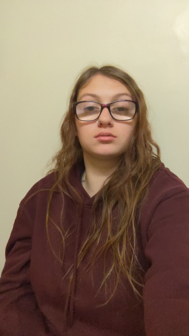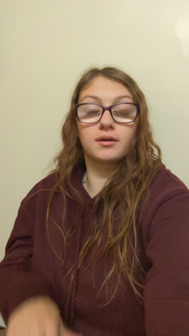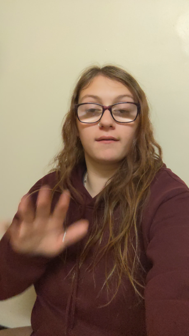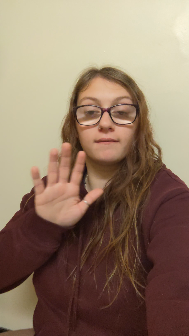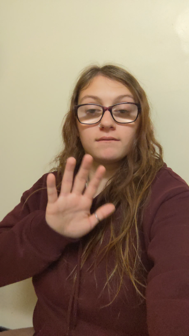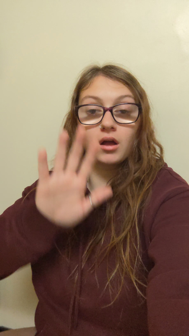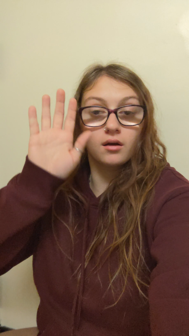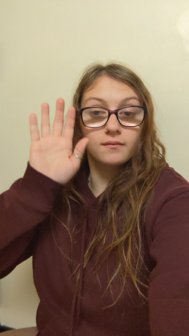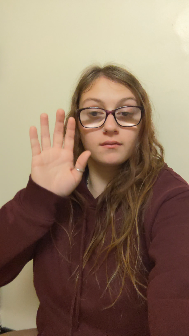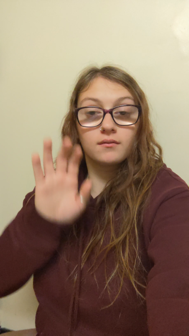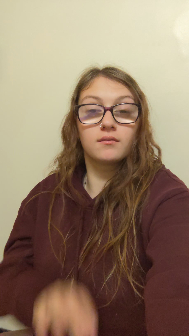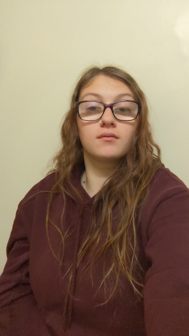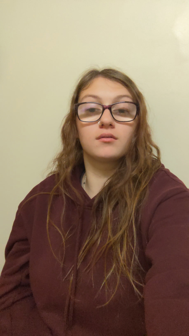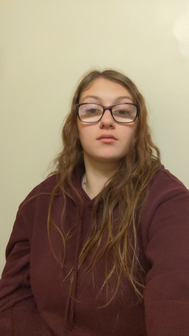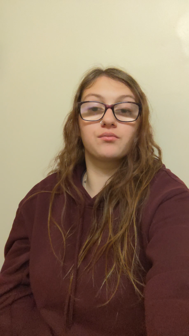give me five